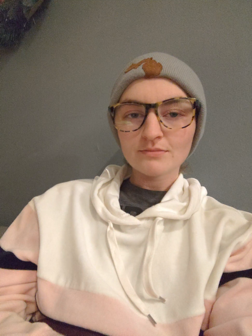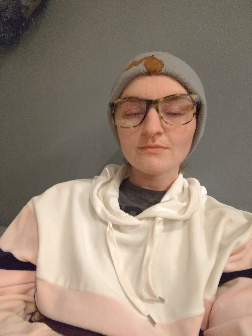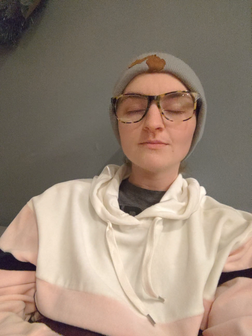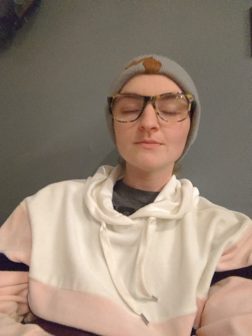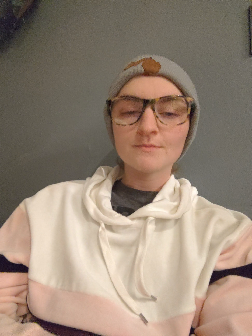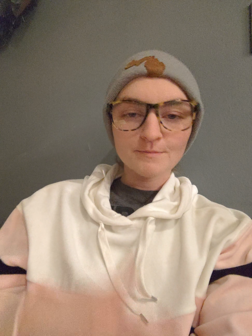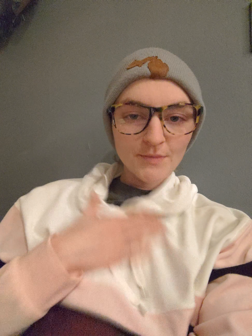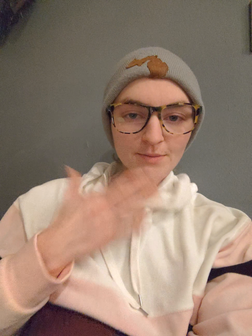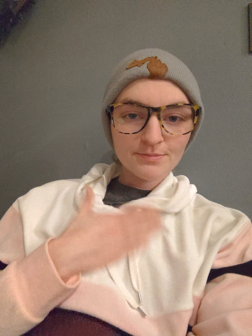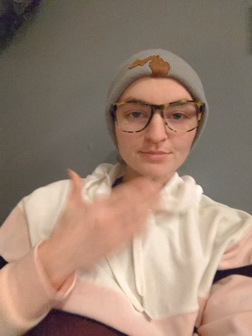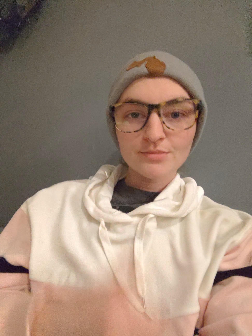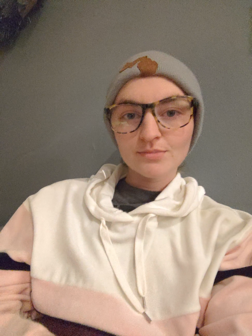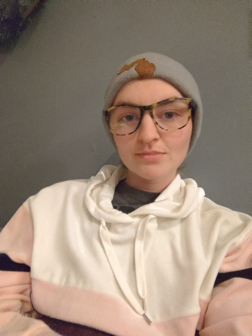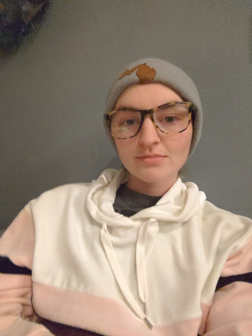happy